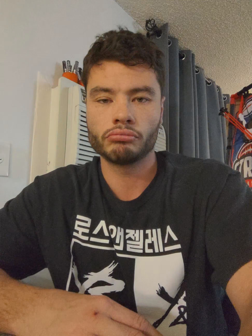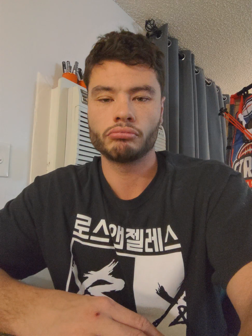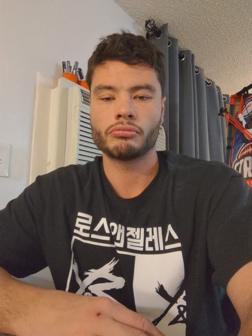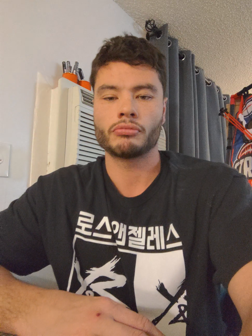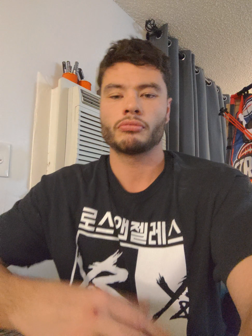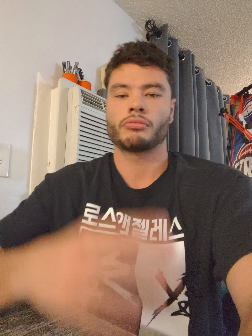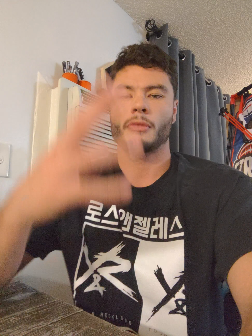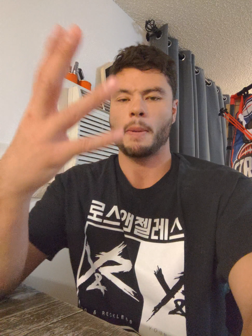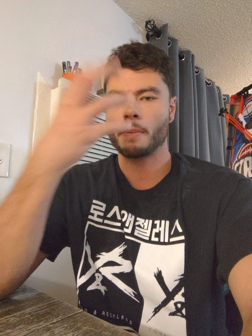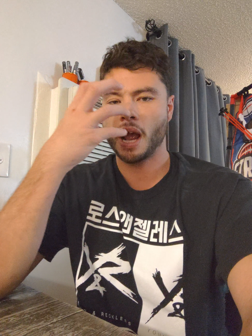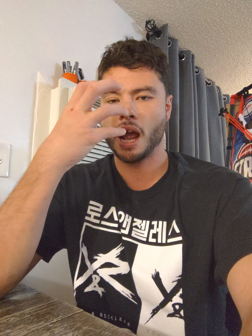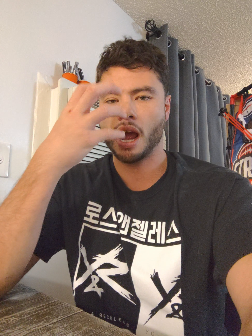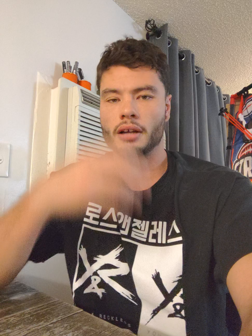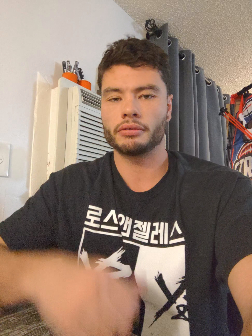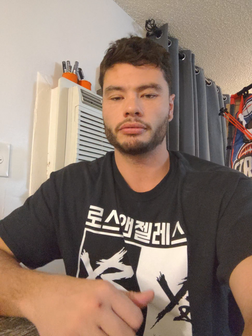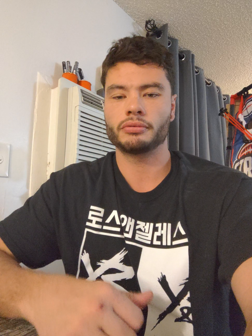mad